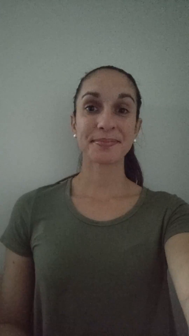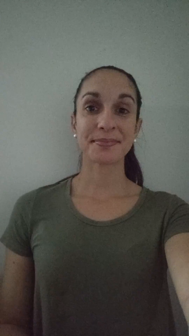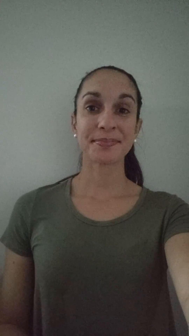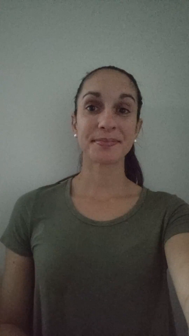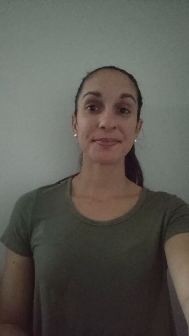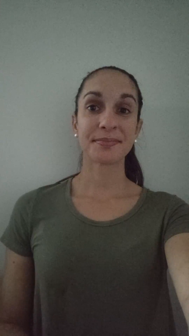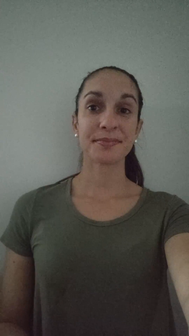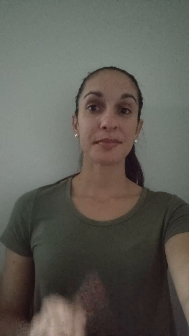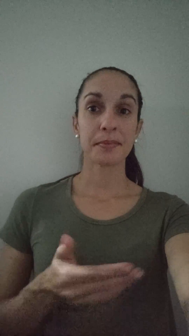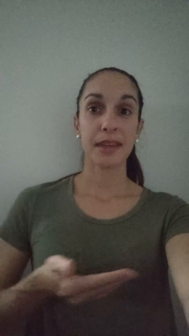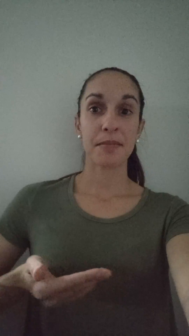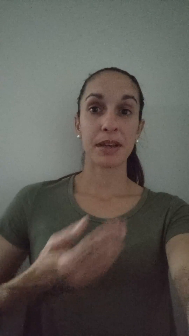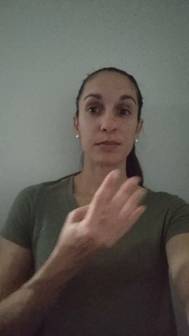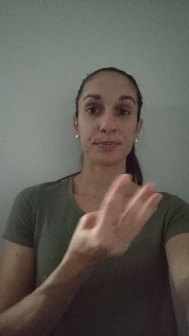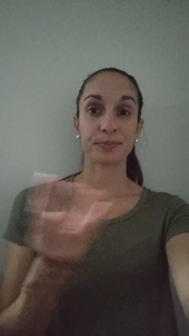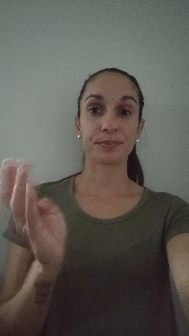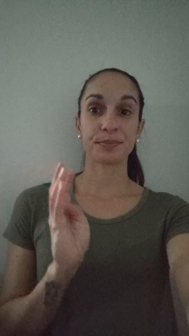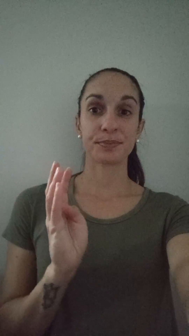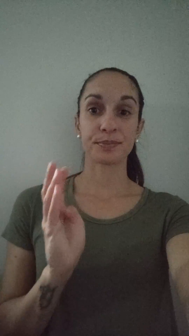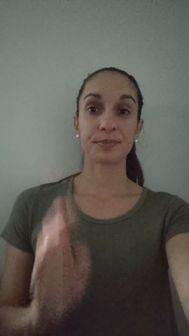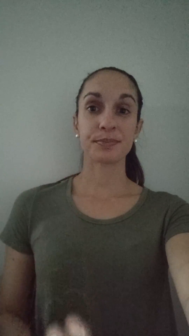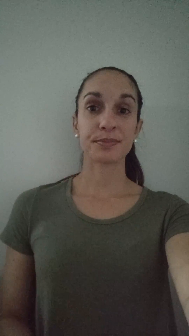crib